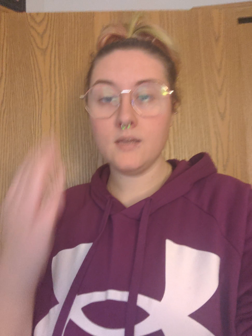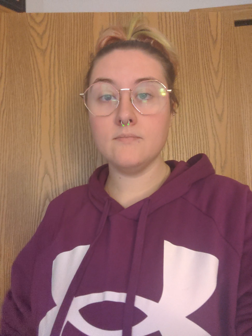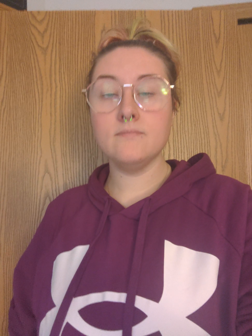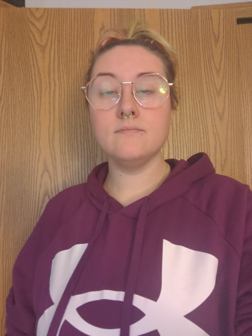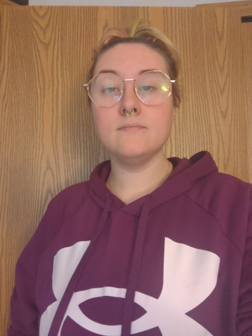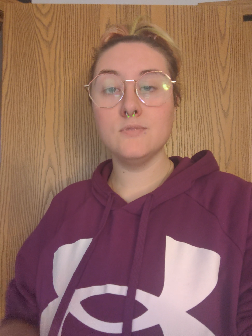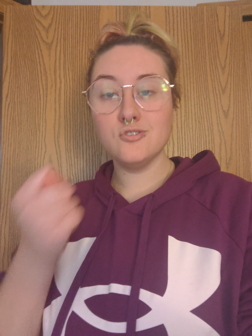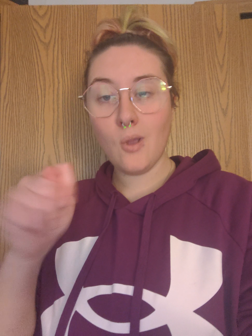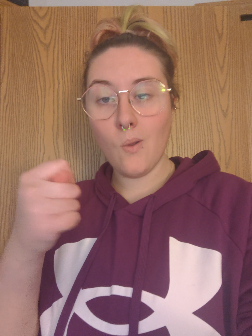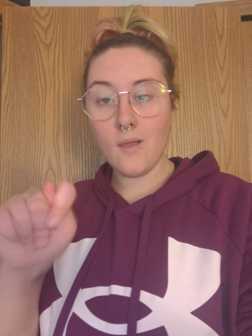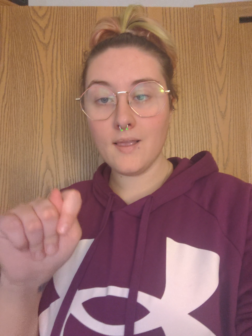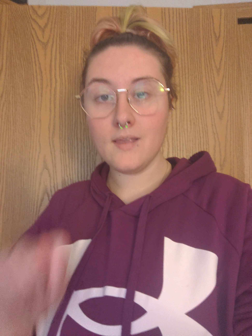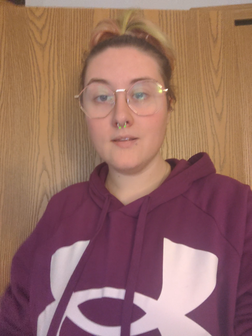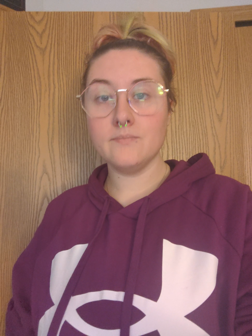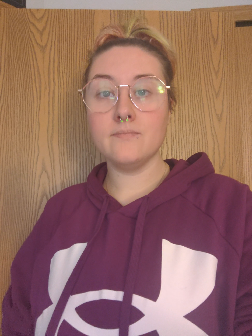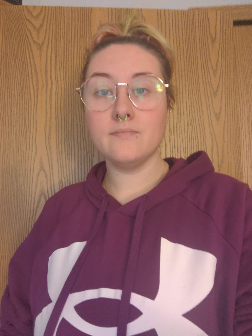toy